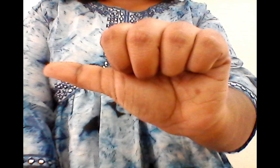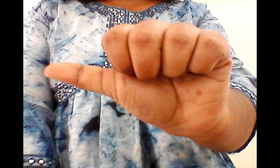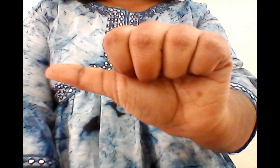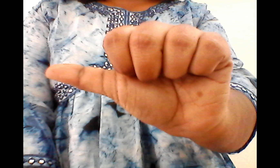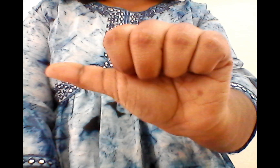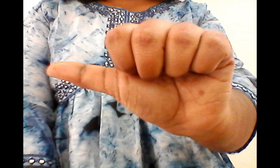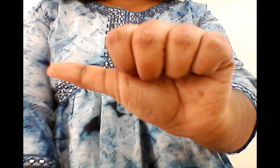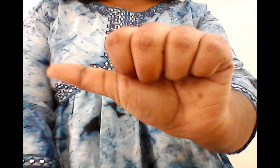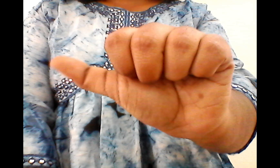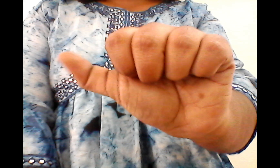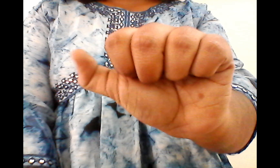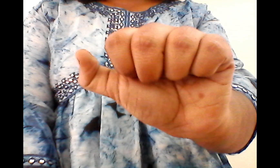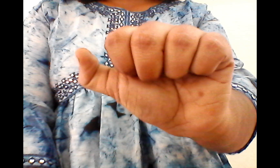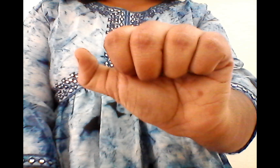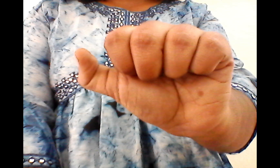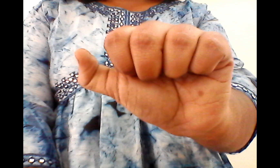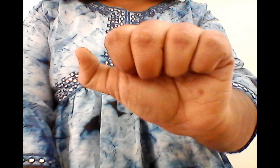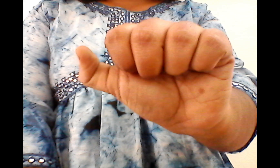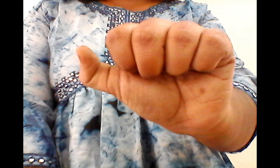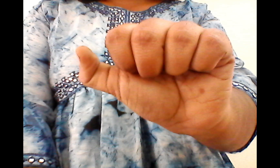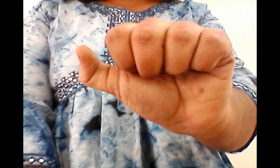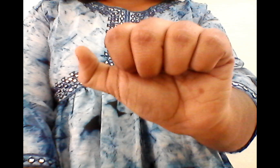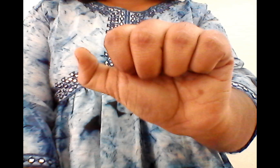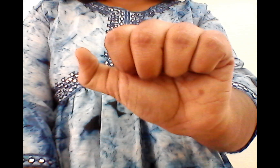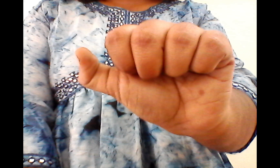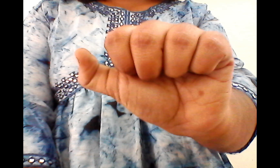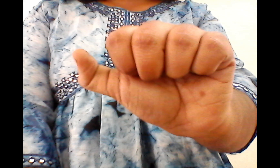ഏ